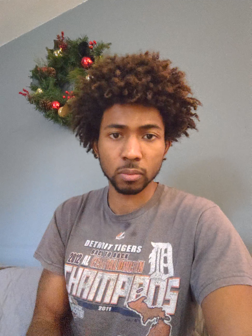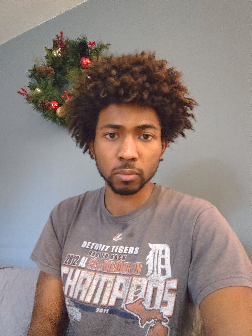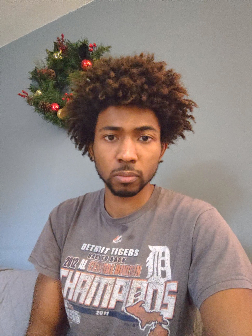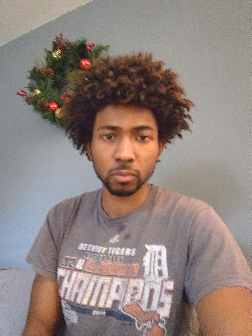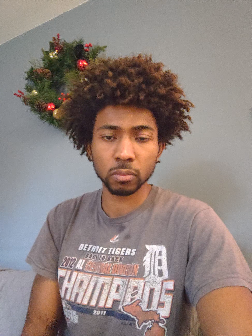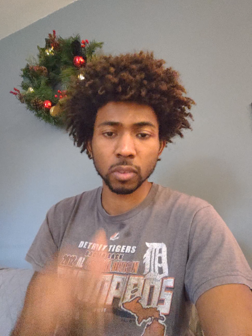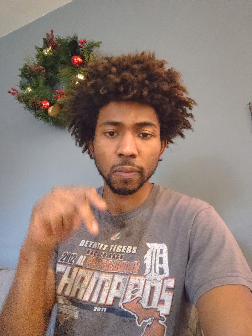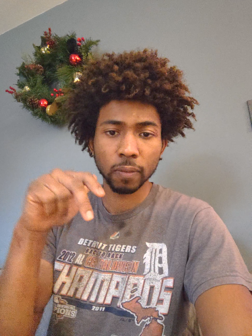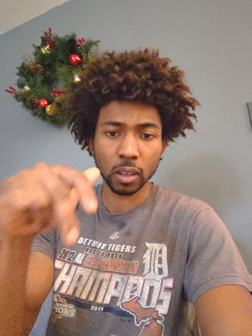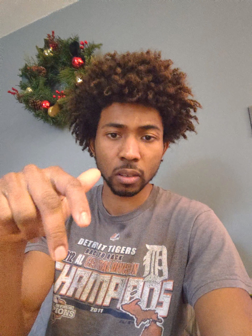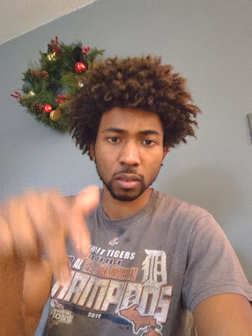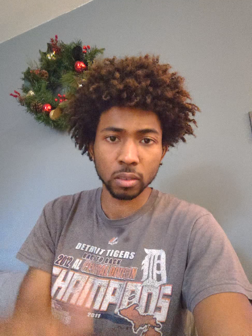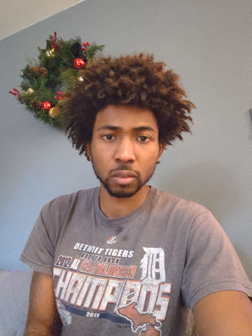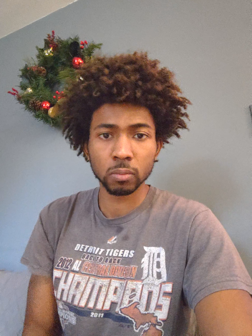ride